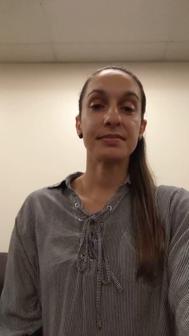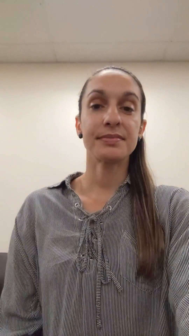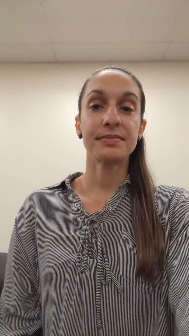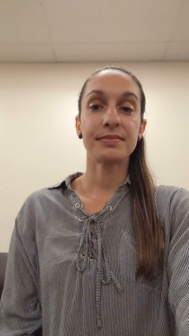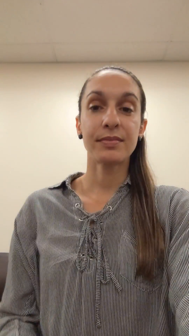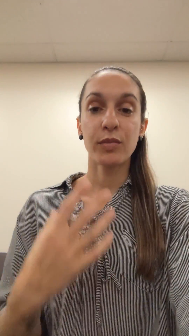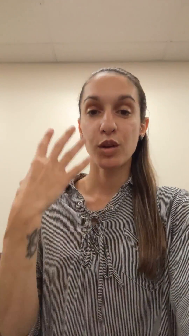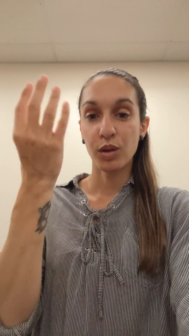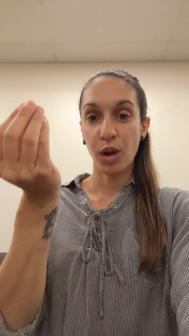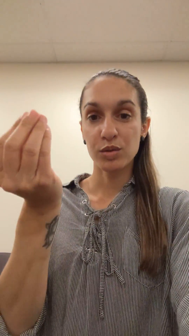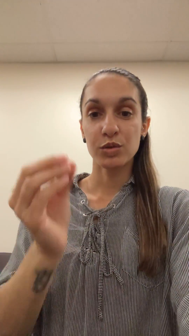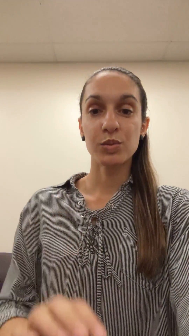going to